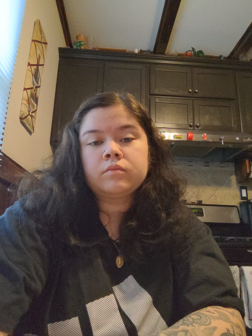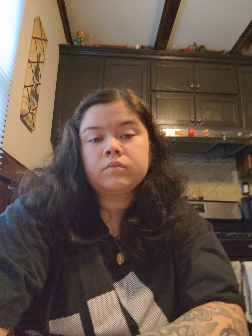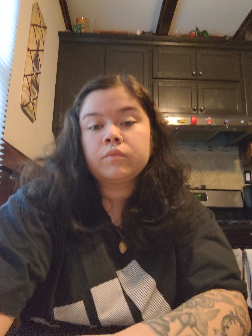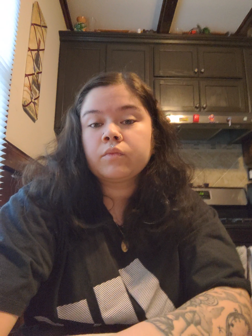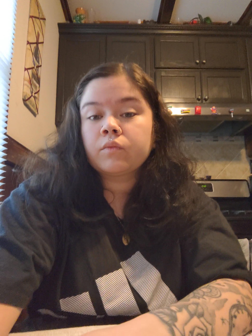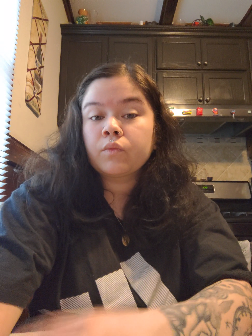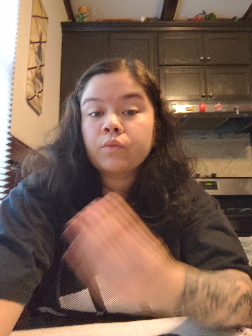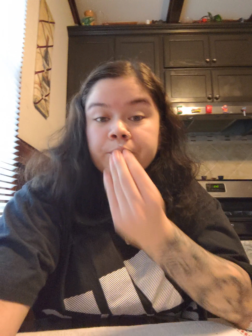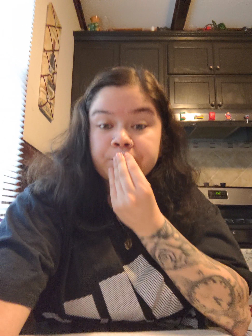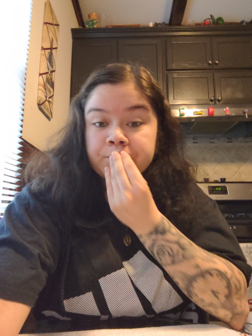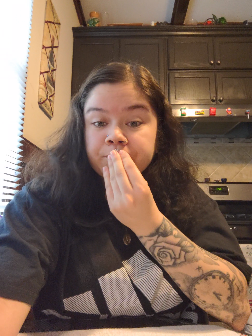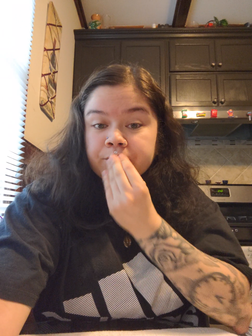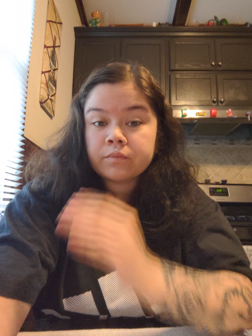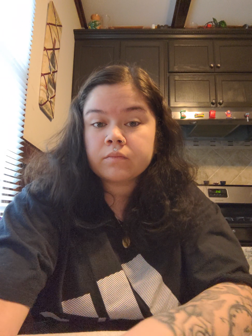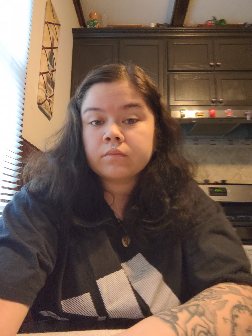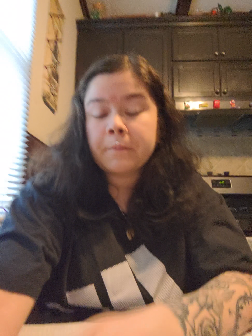food